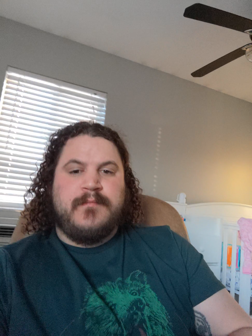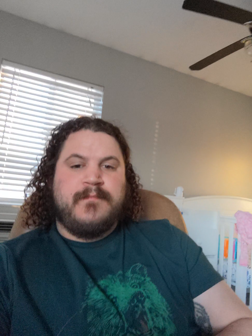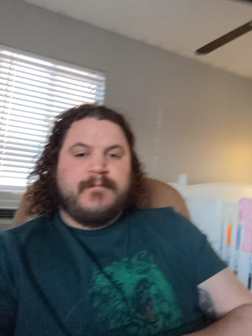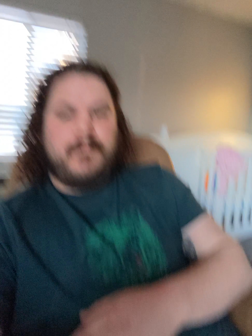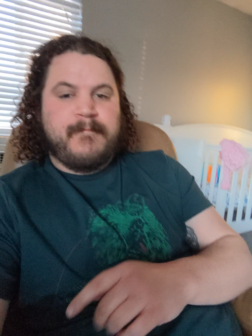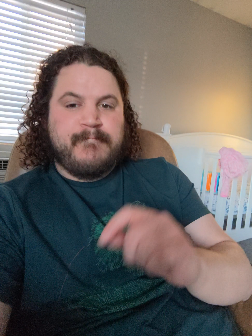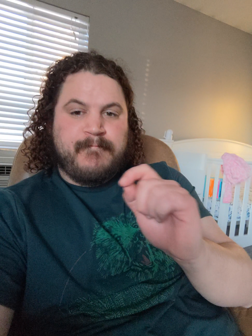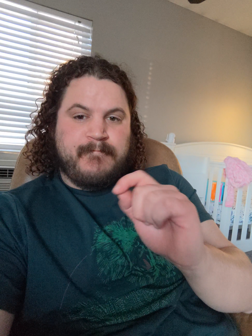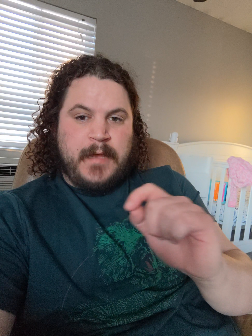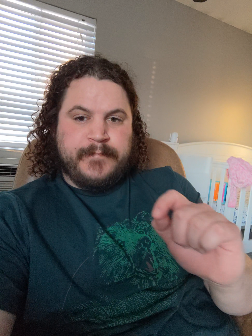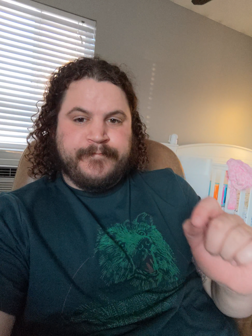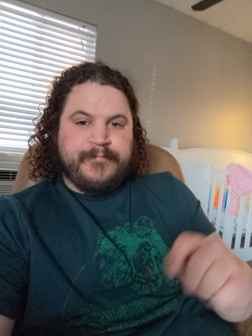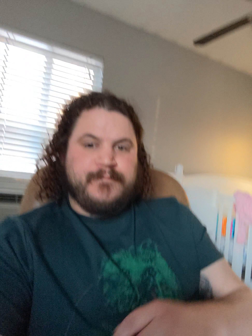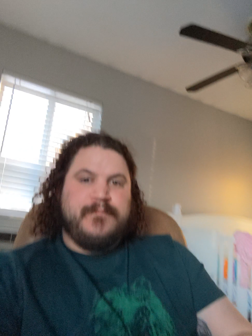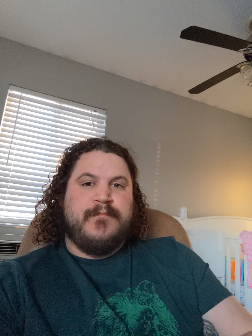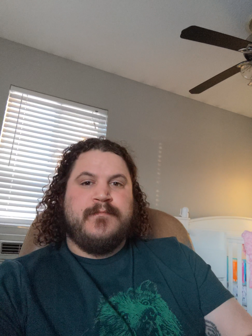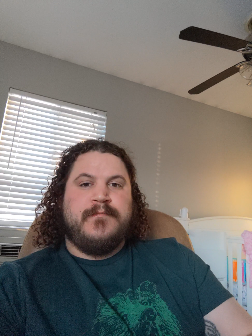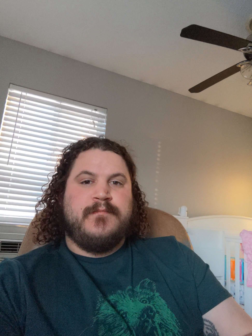pen